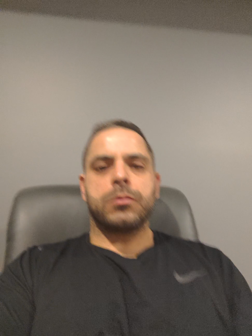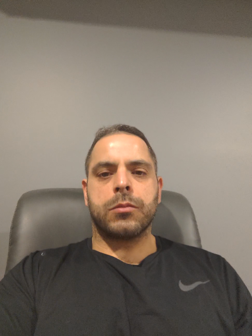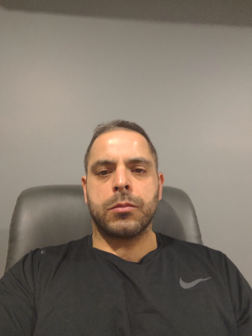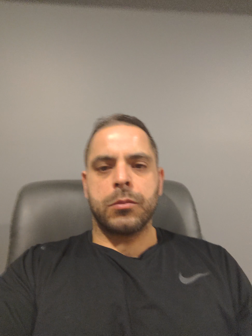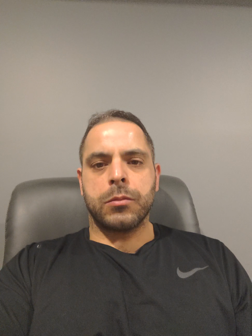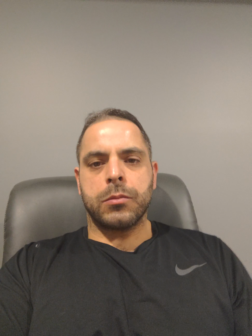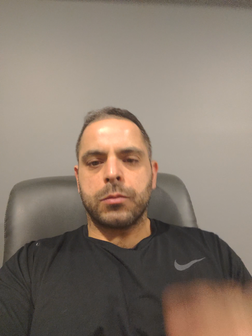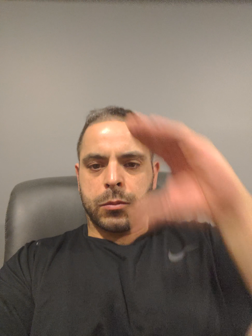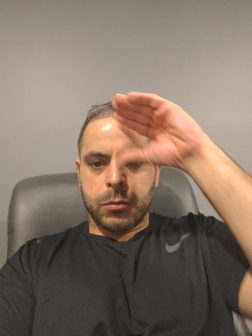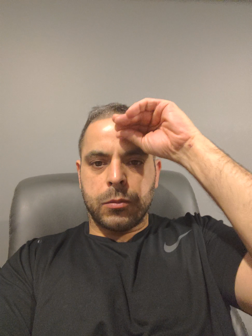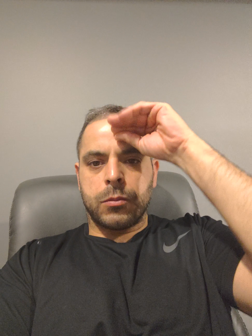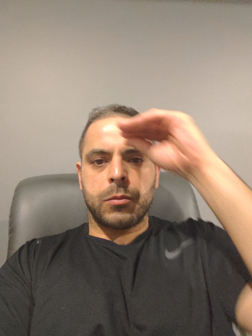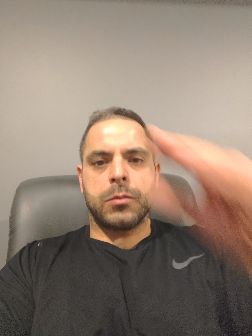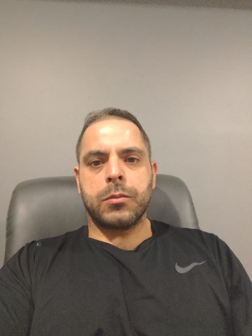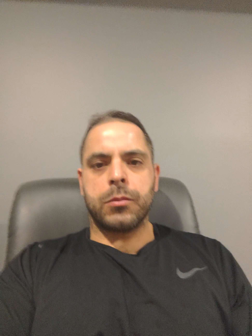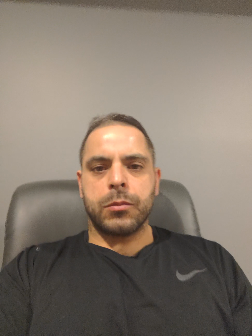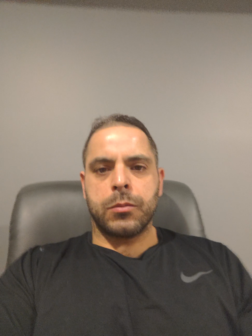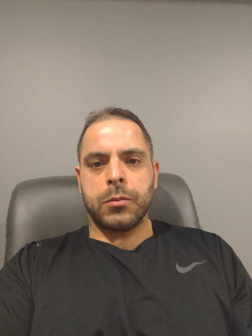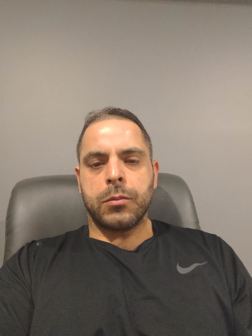boy